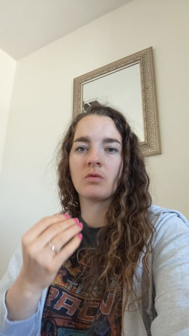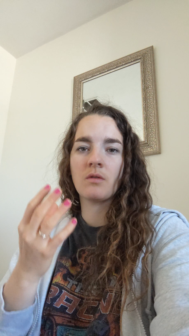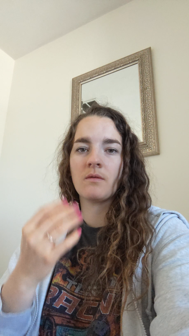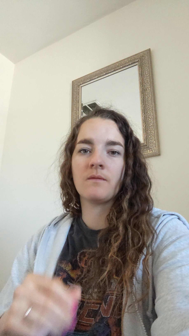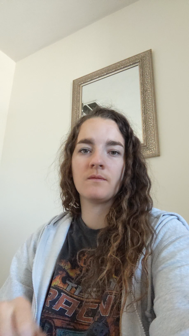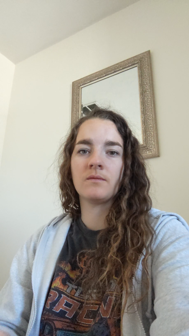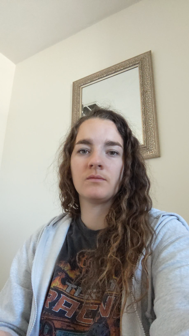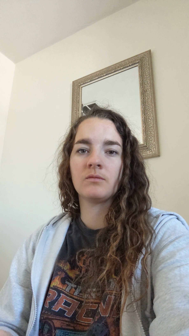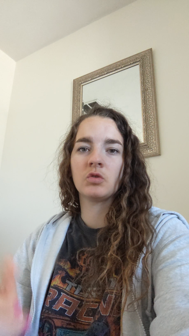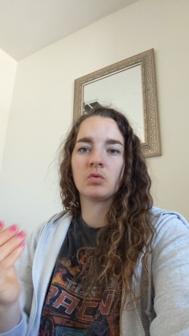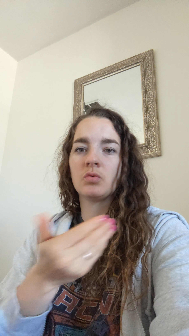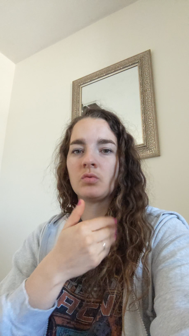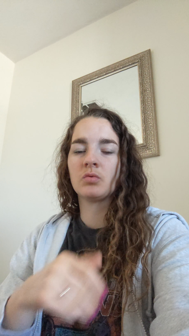new